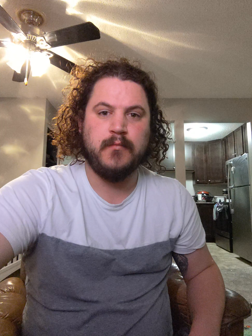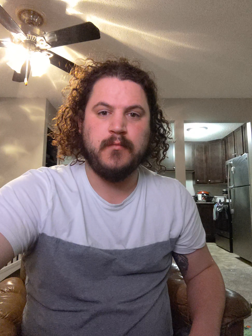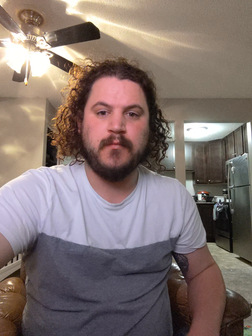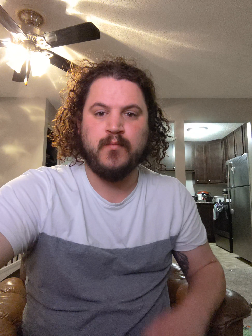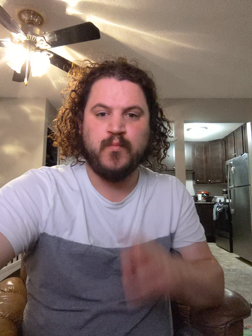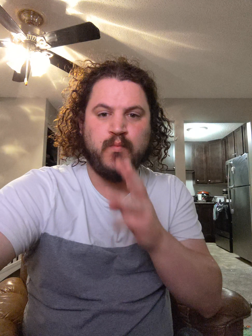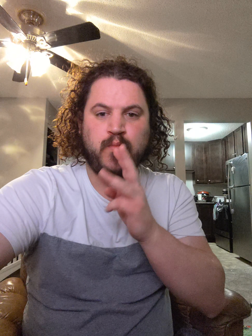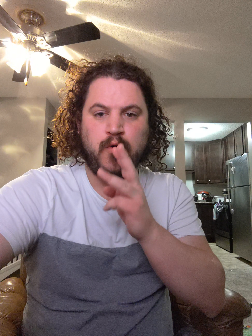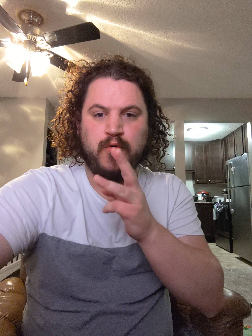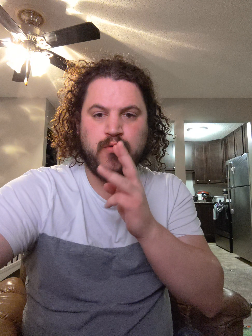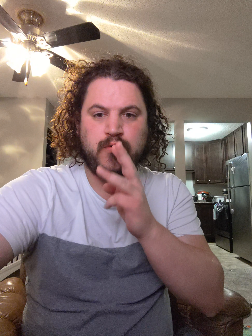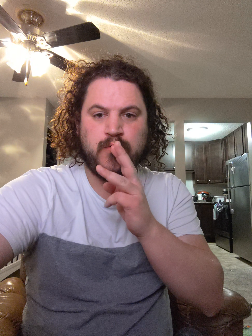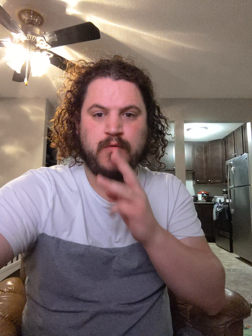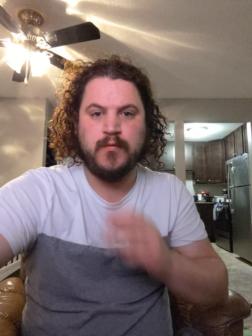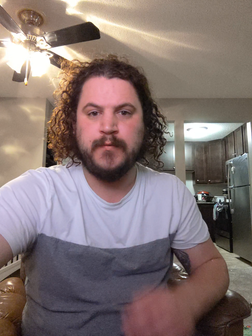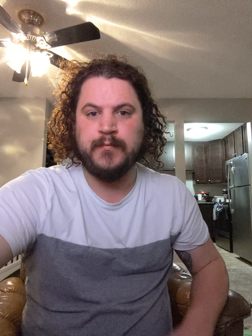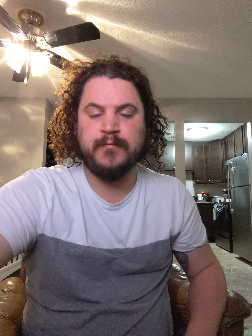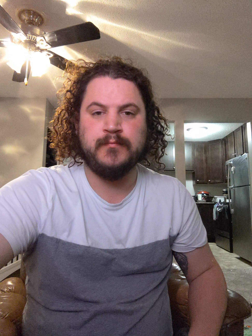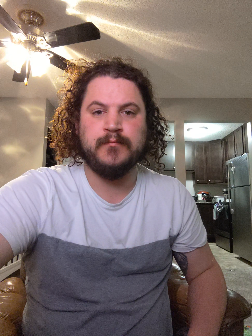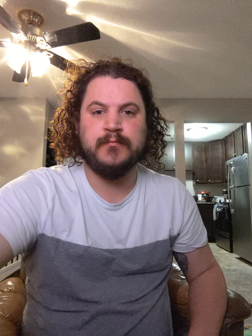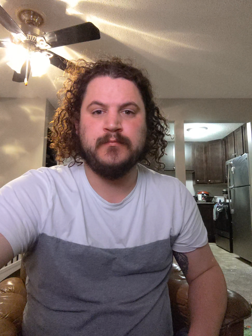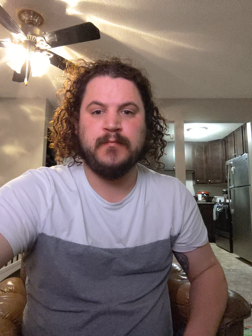water